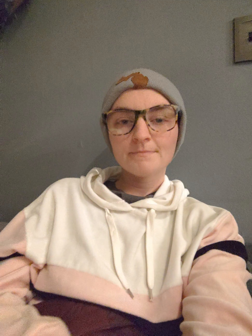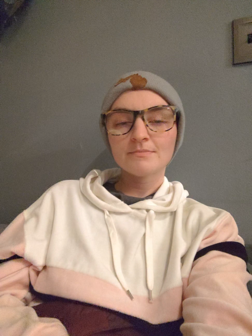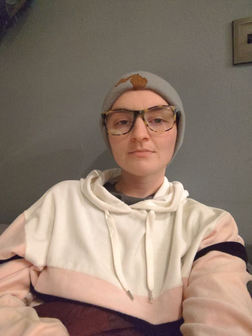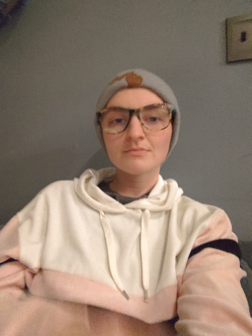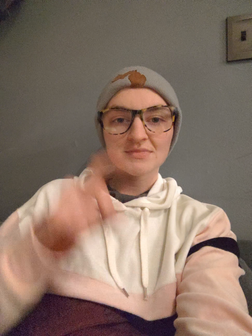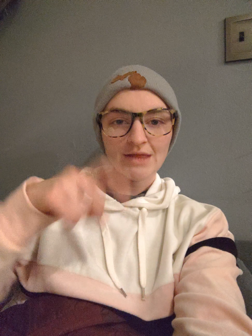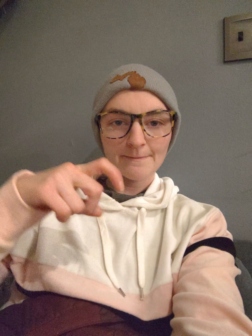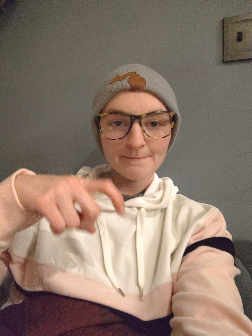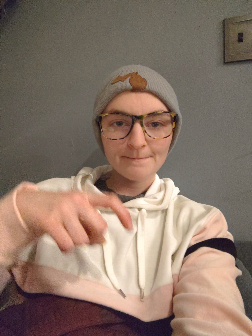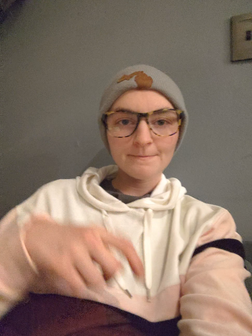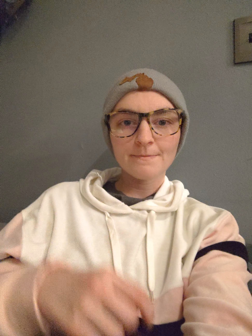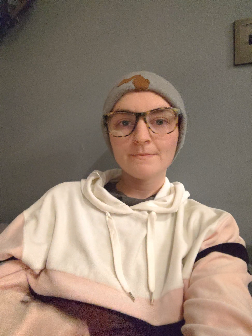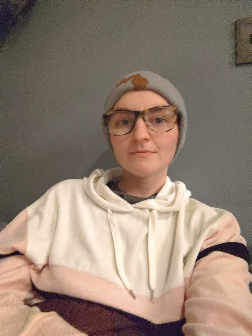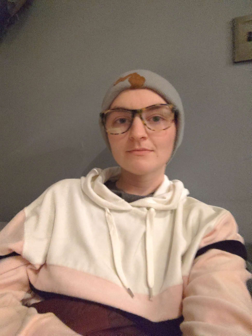time